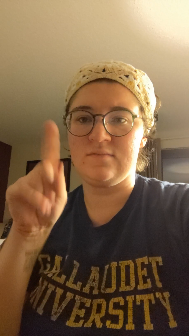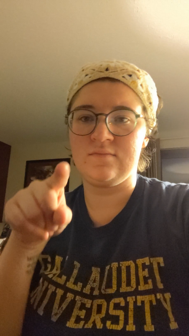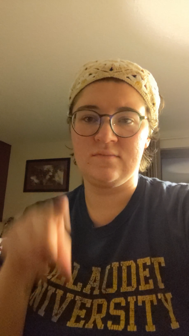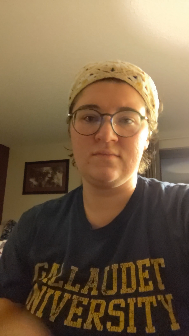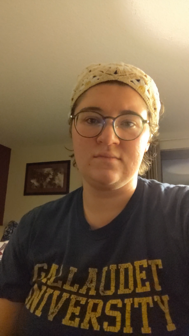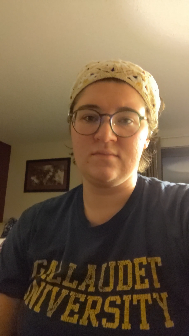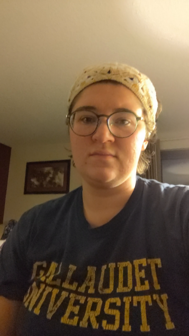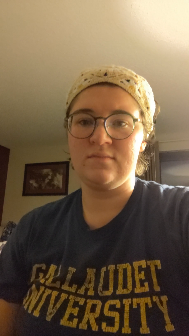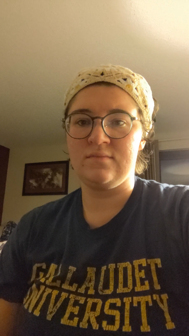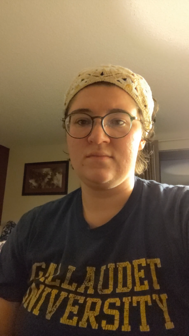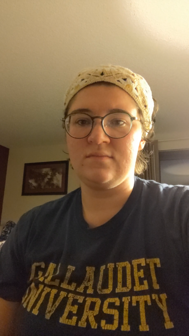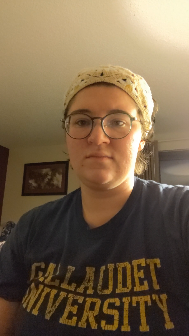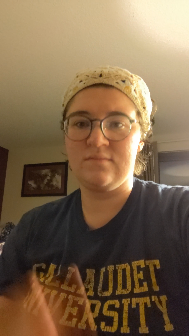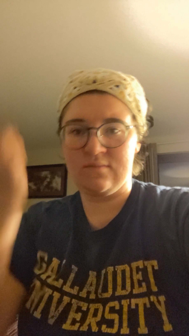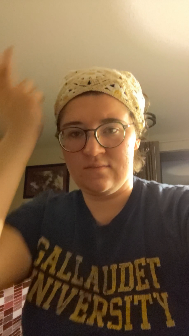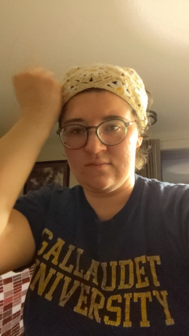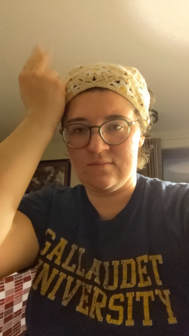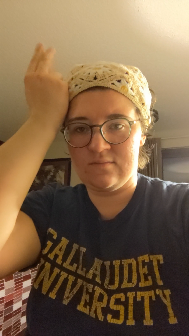rabbit